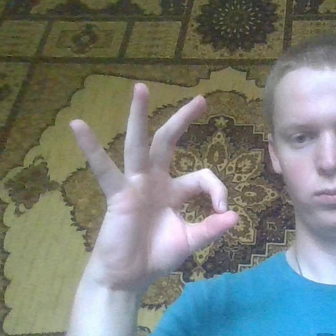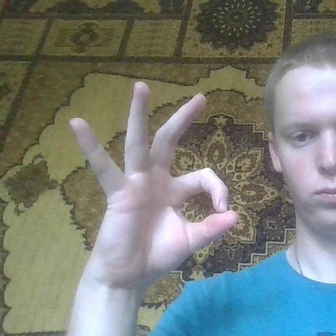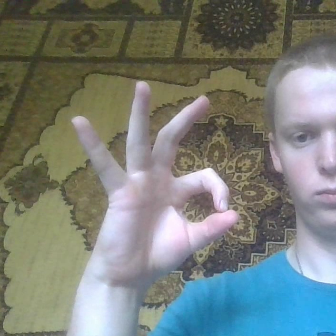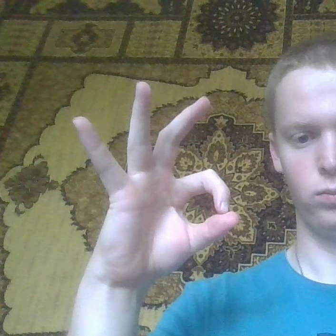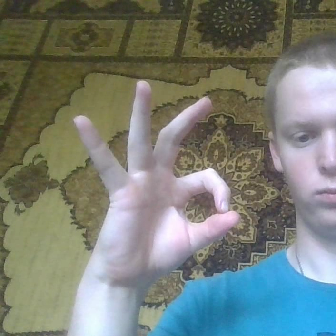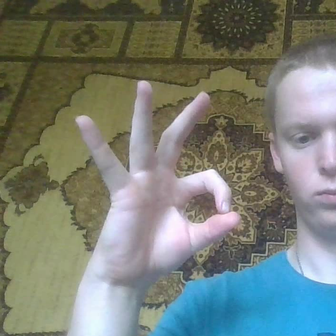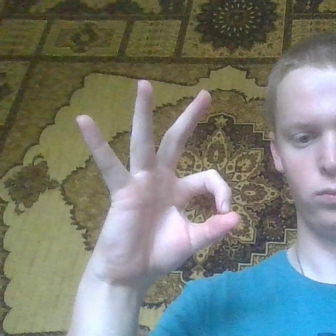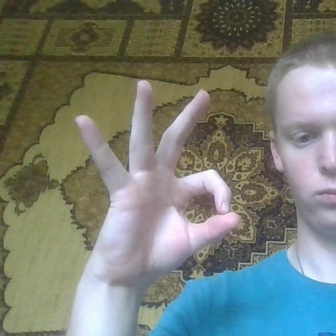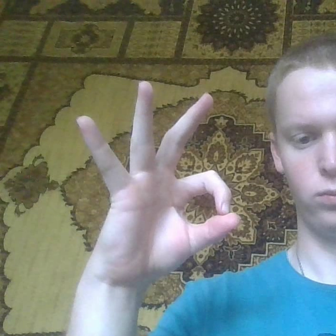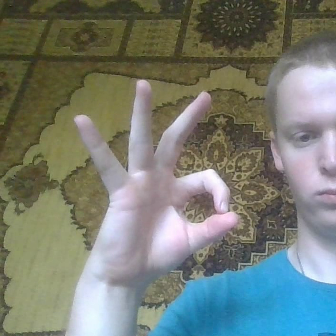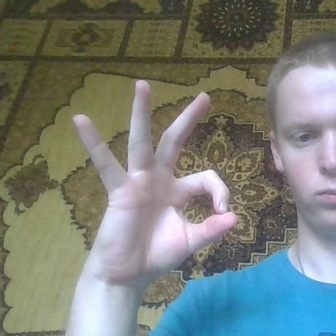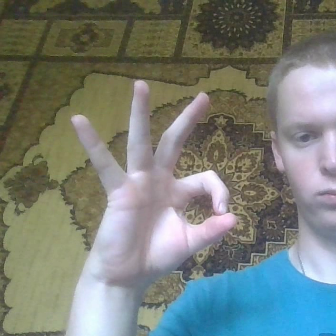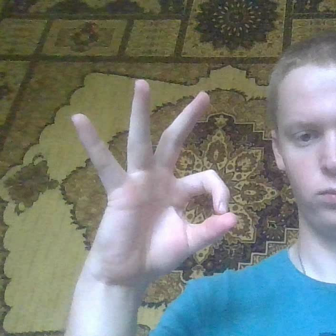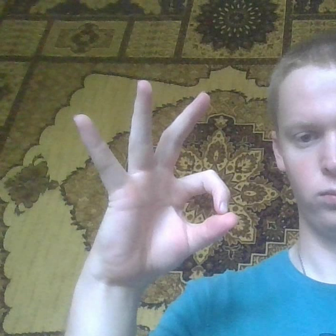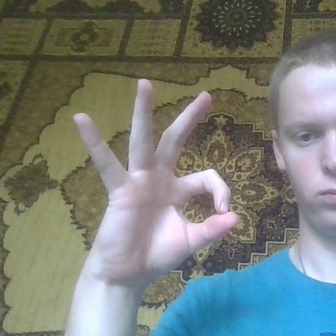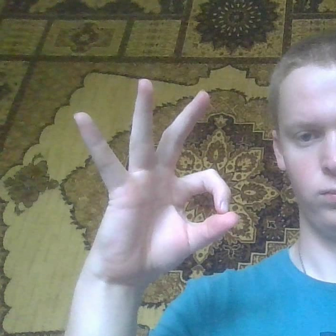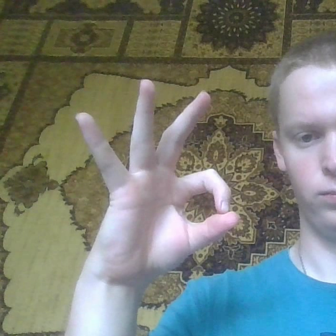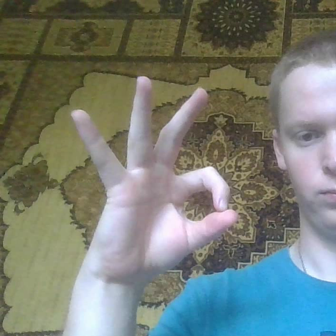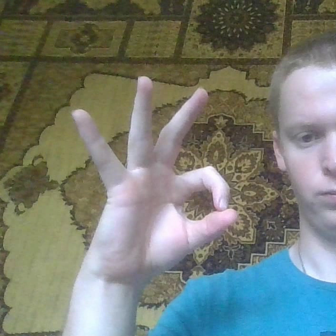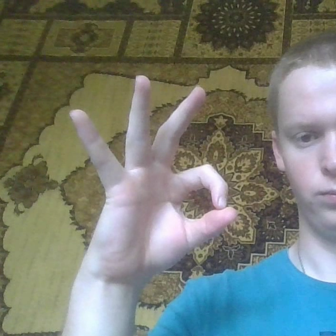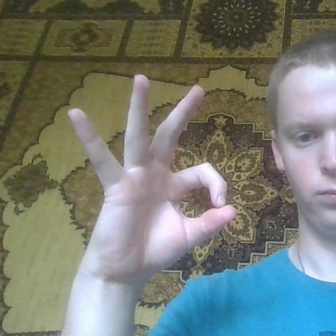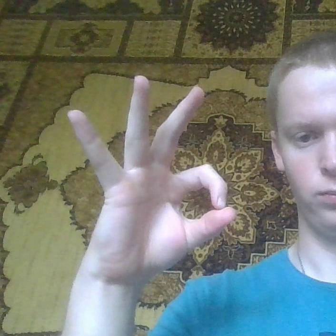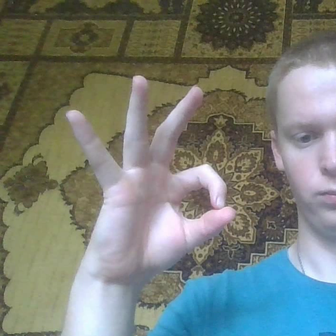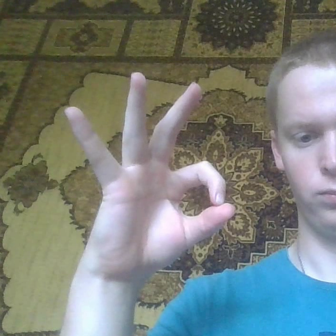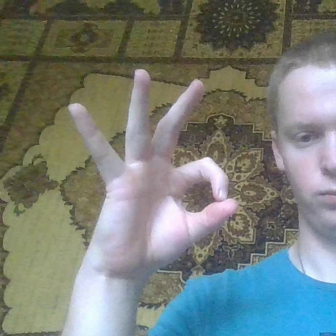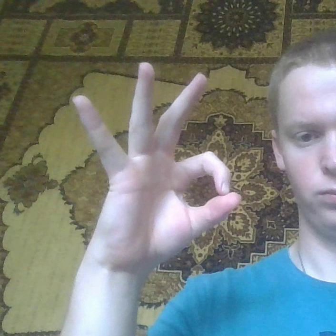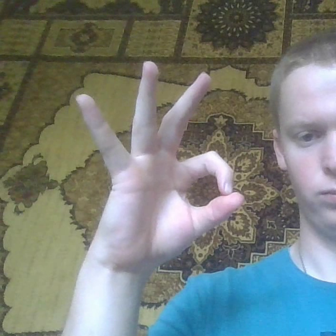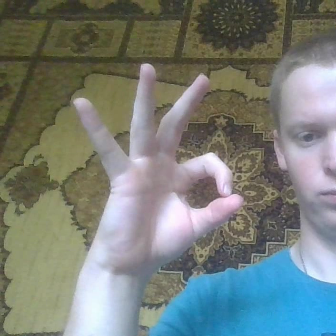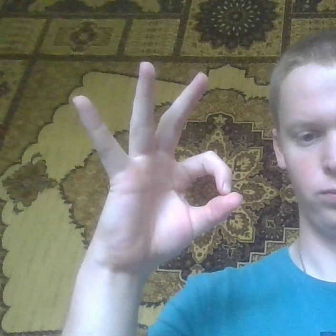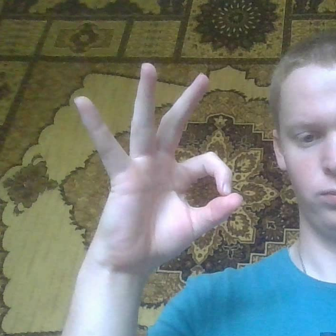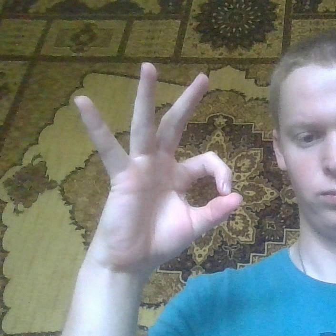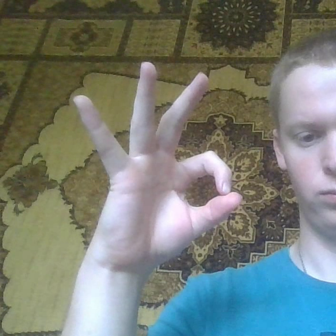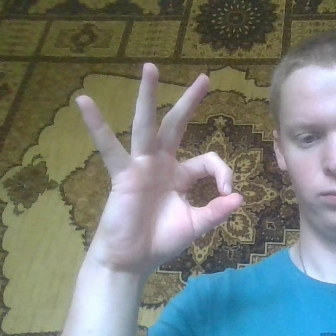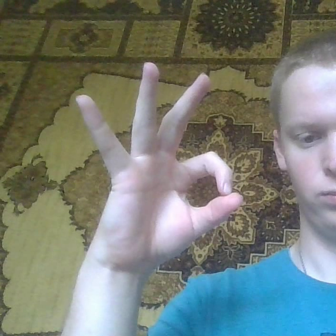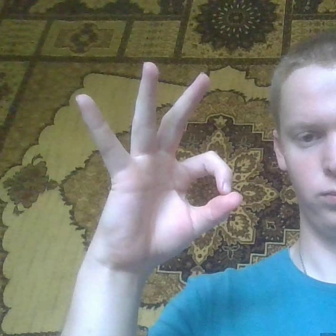О